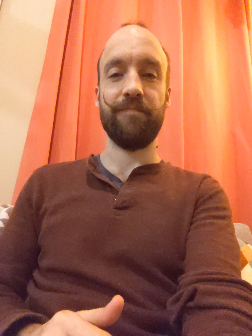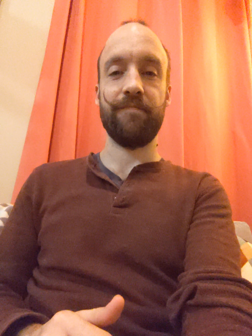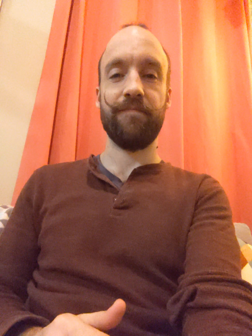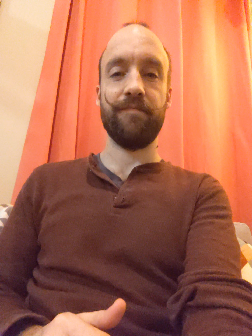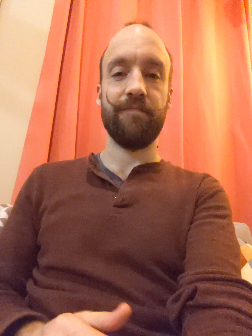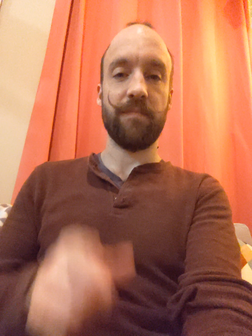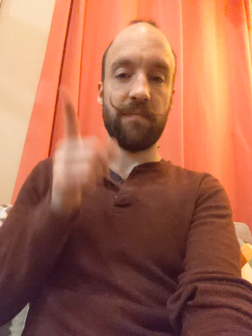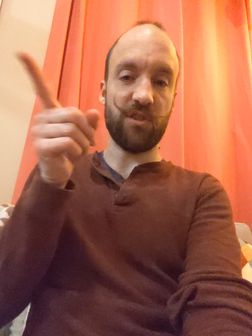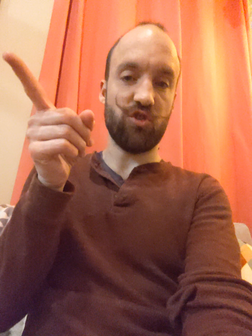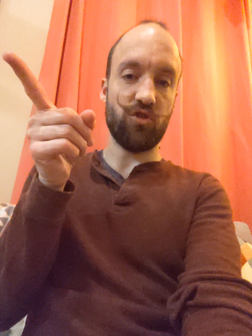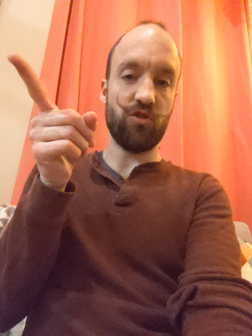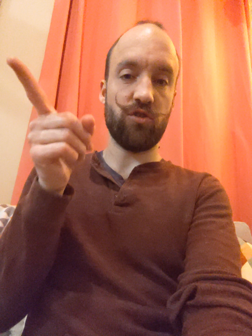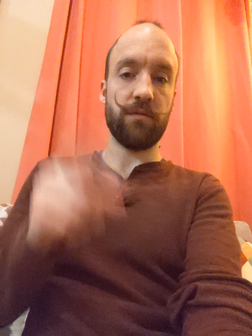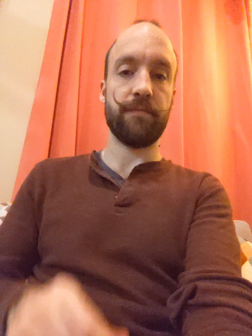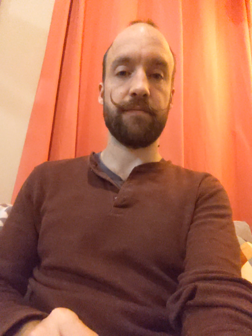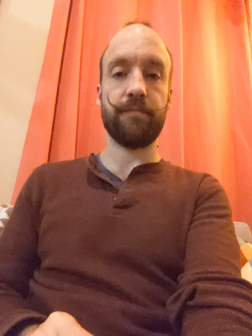he/she/it